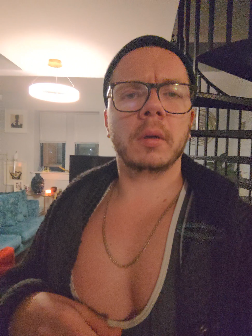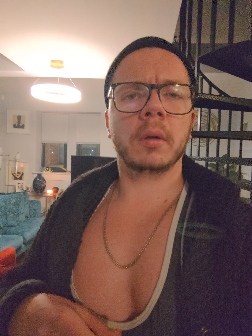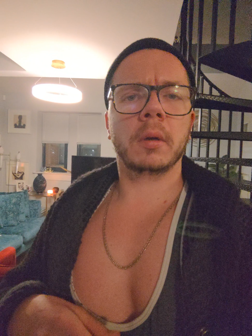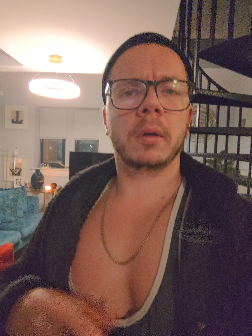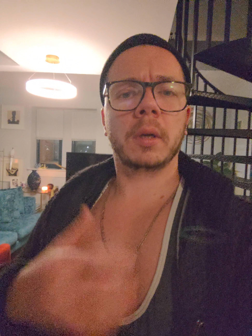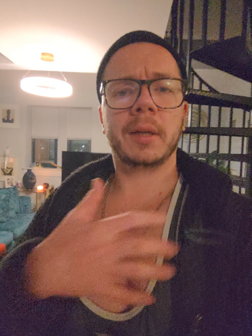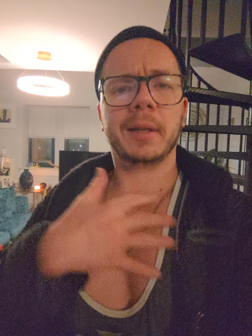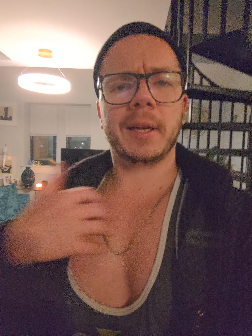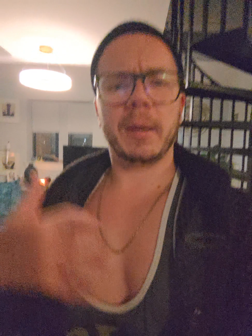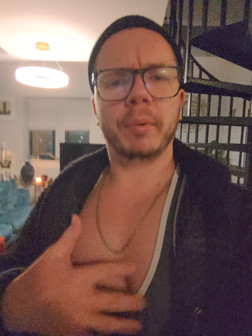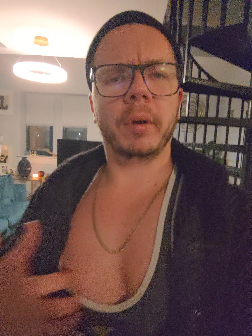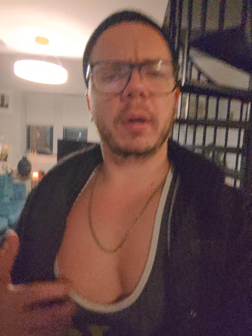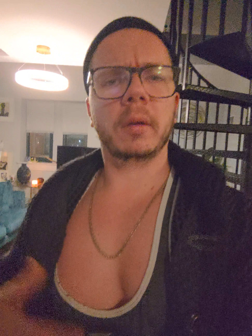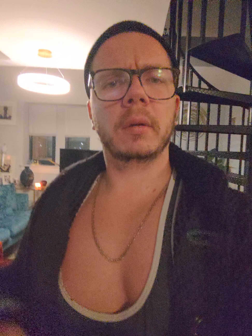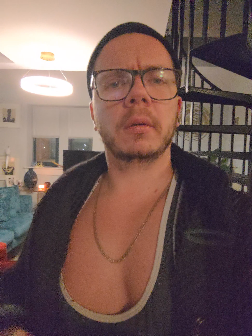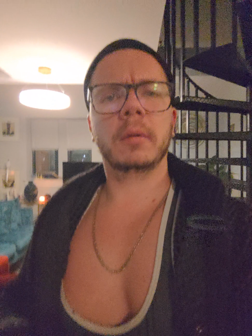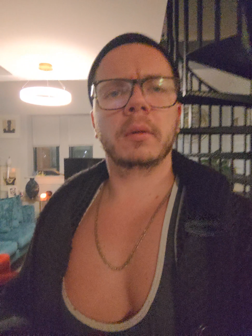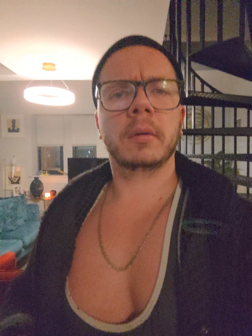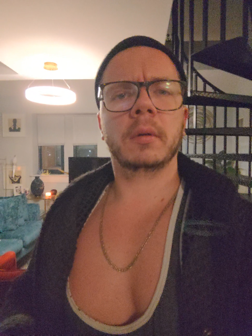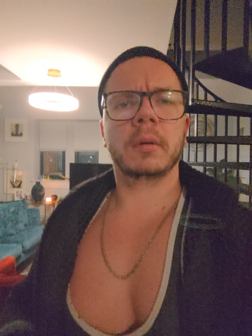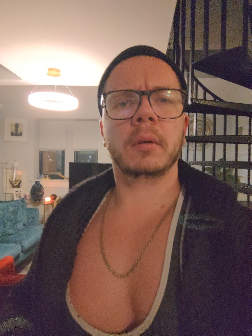zebra